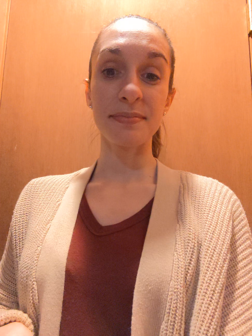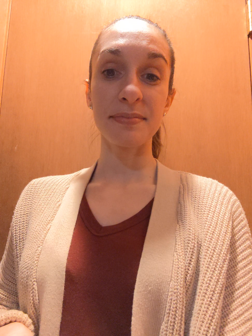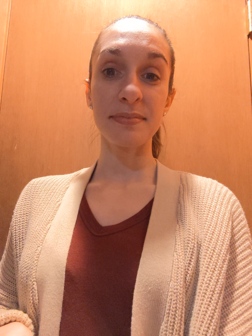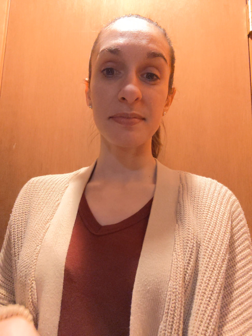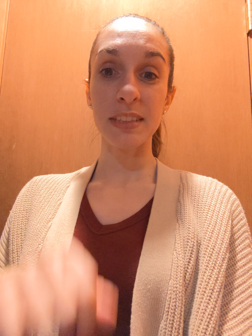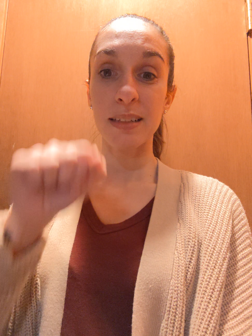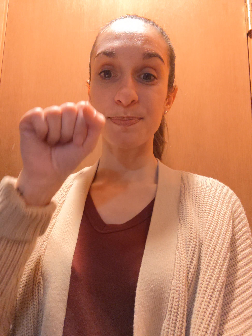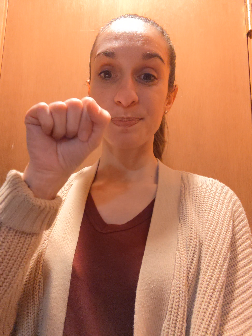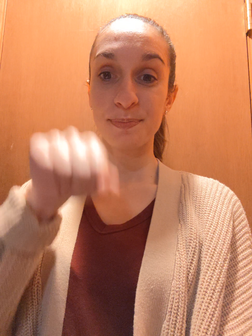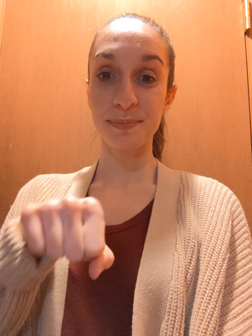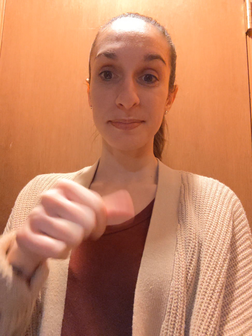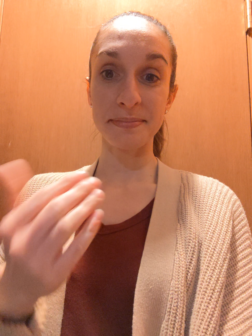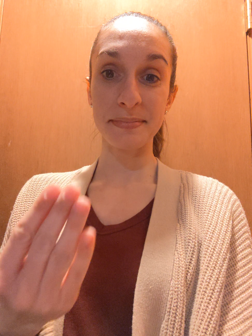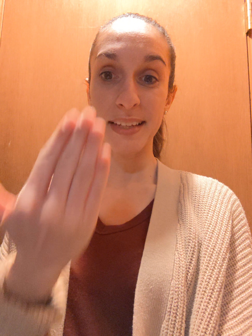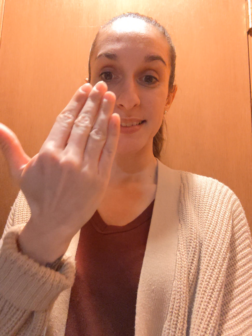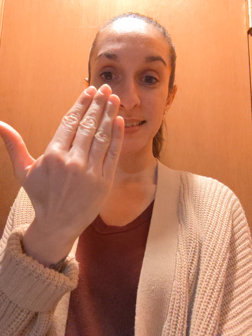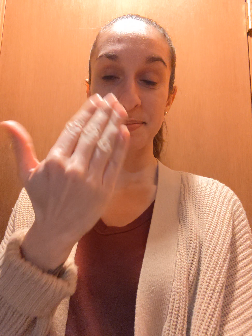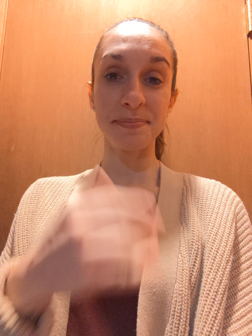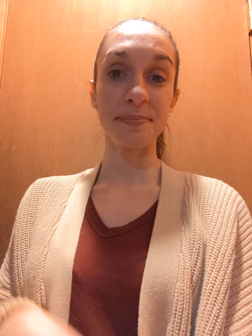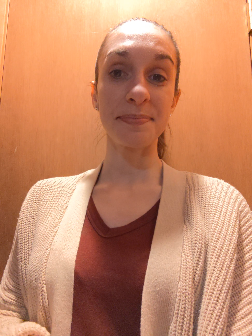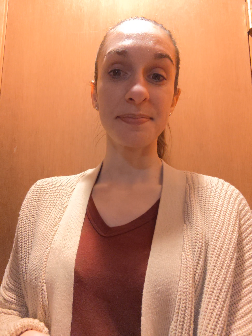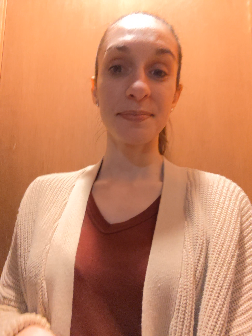mitten